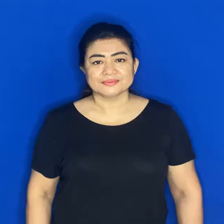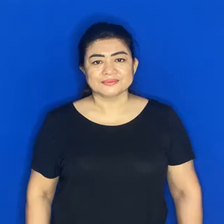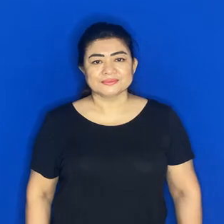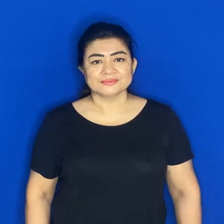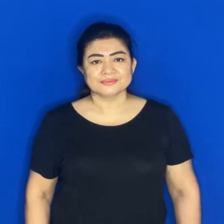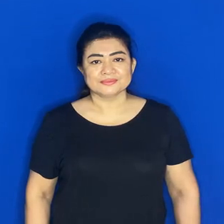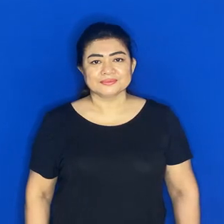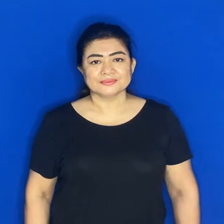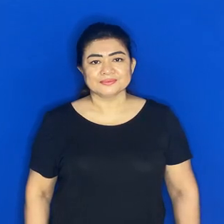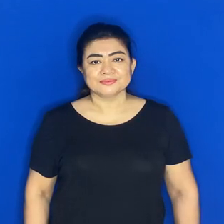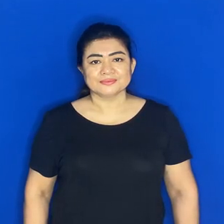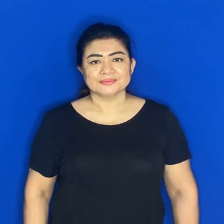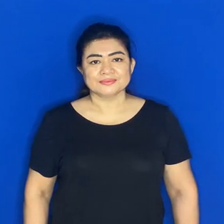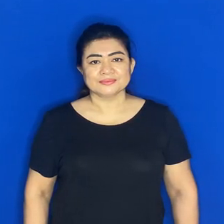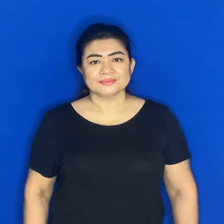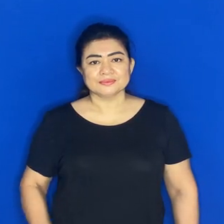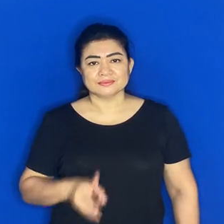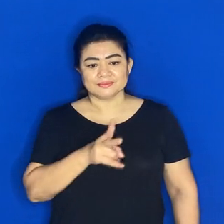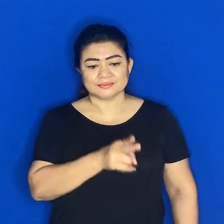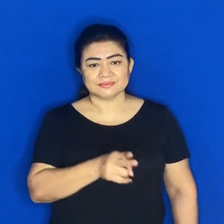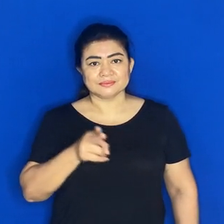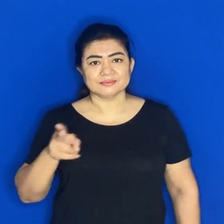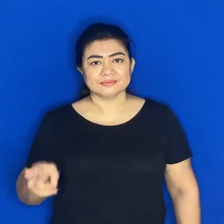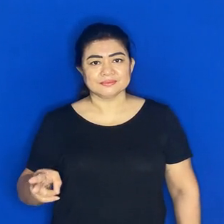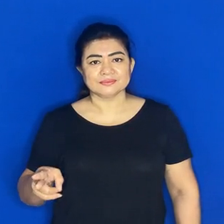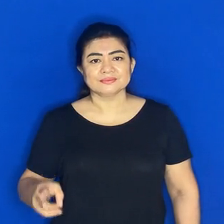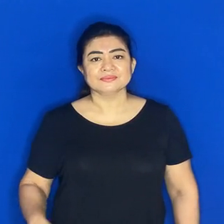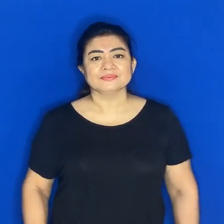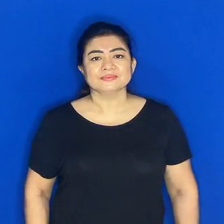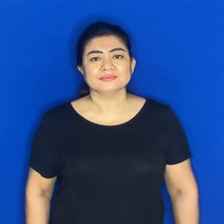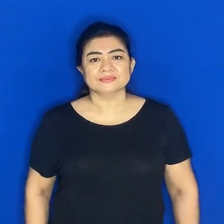hard of hearing